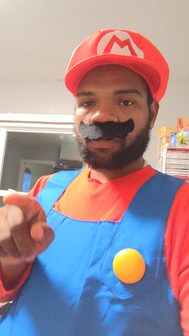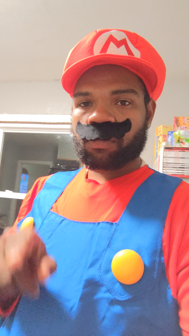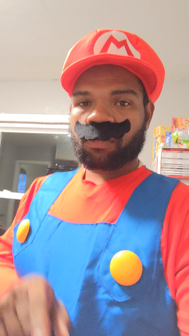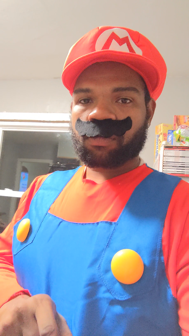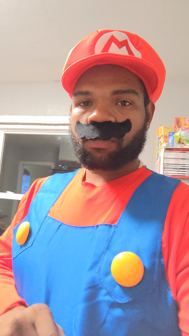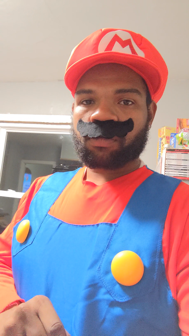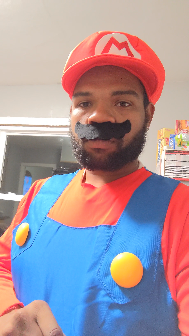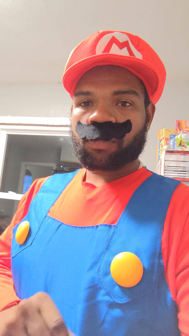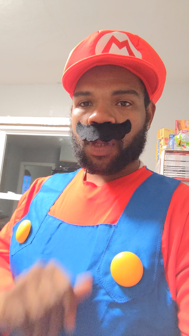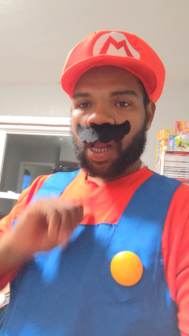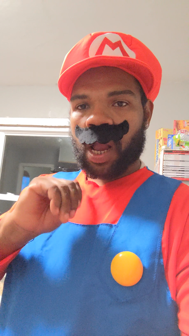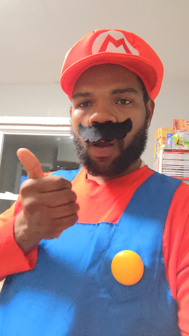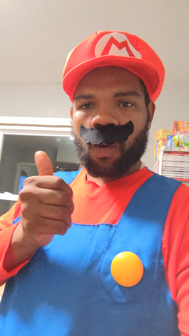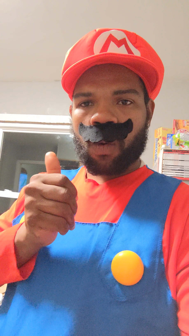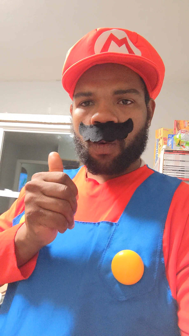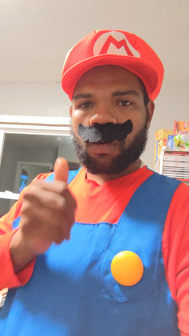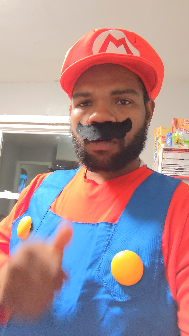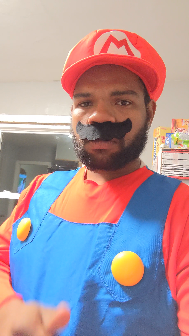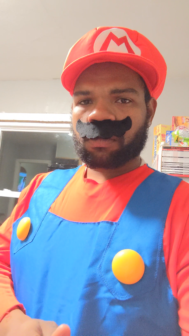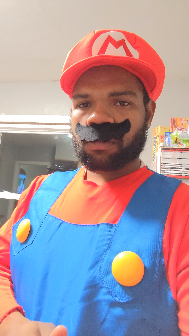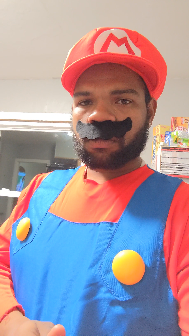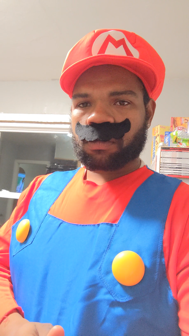how